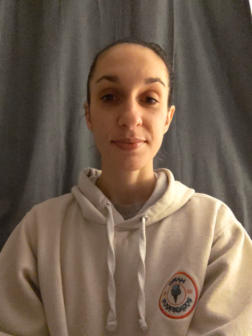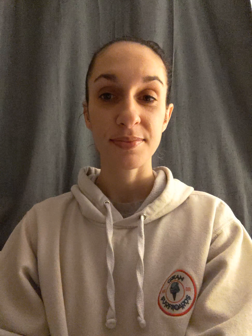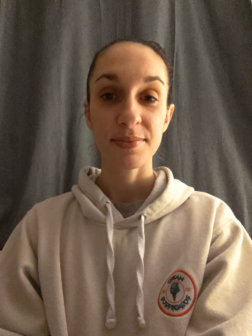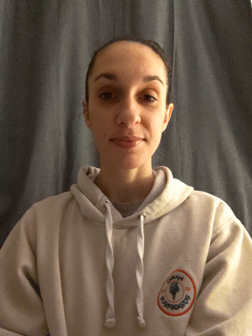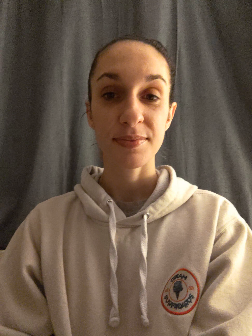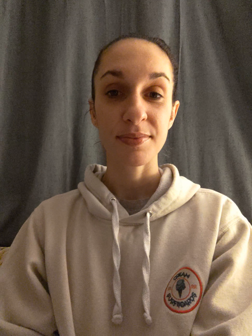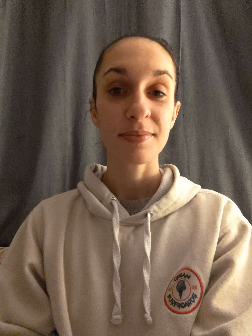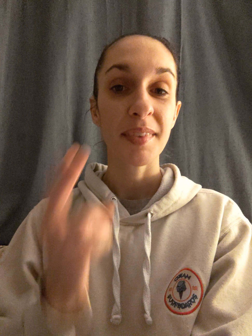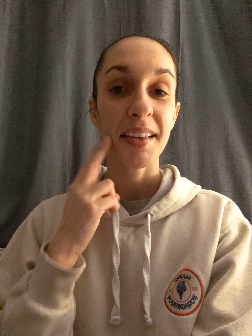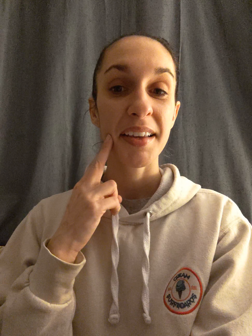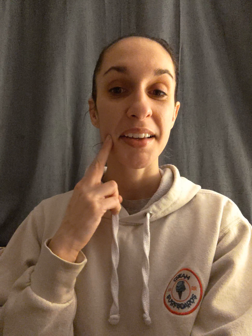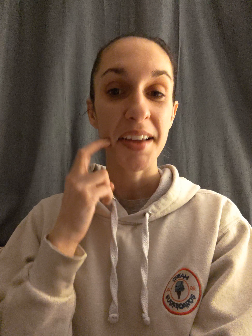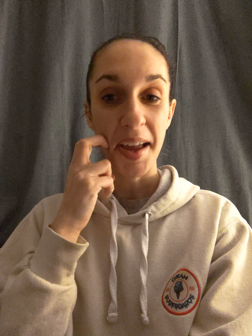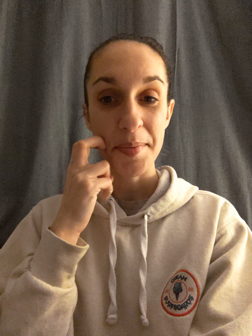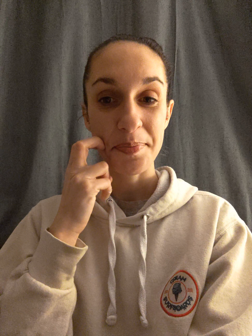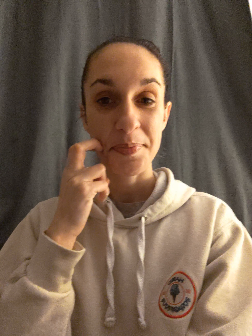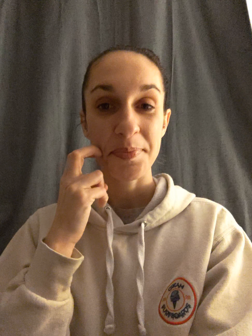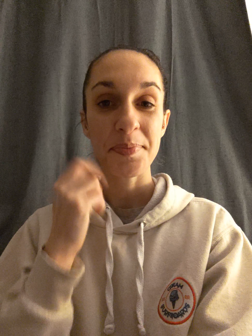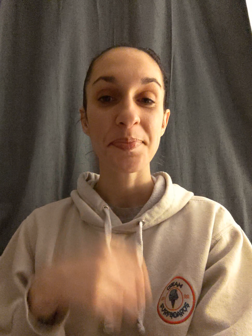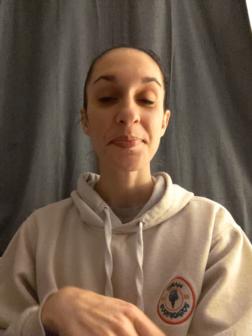gum